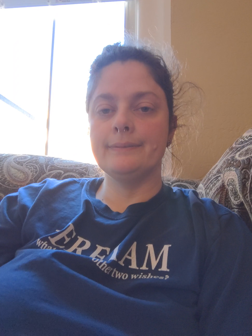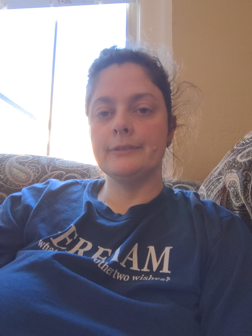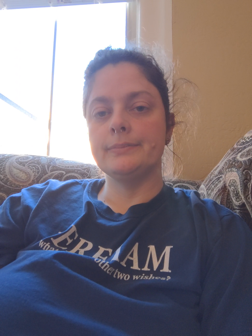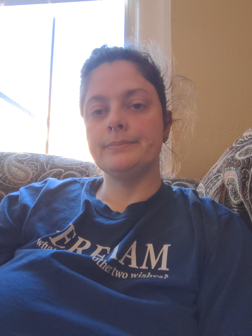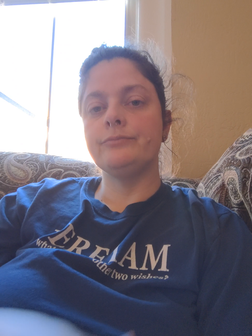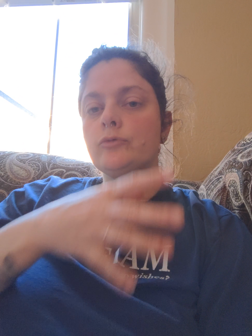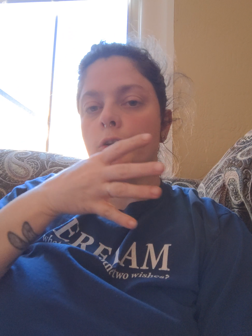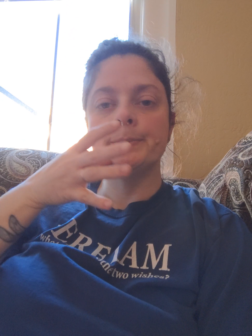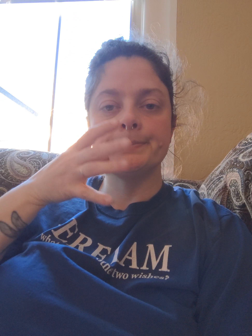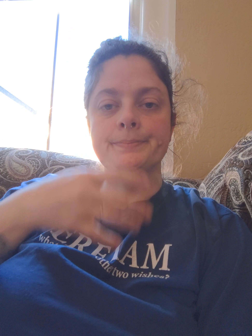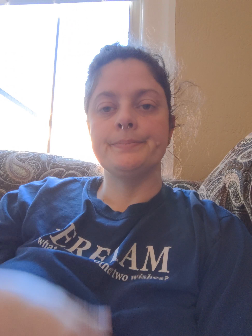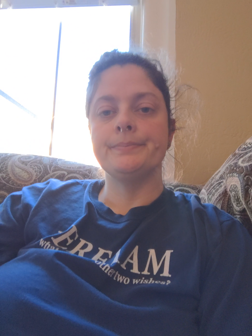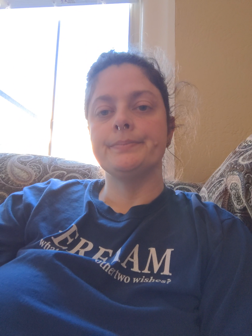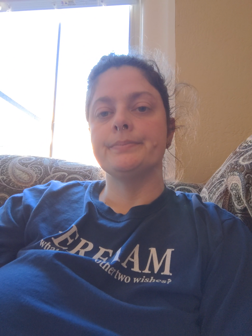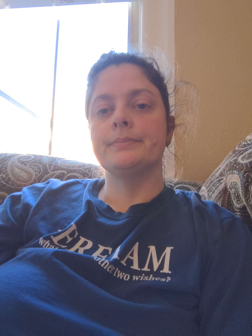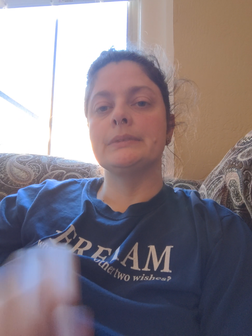farm